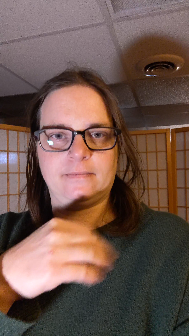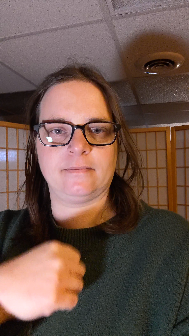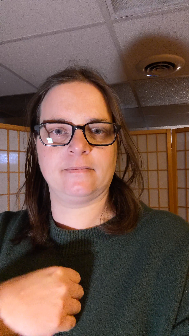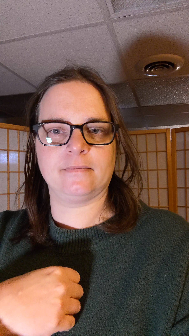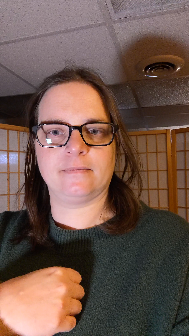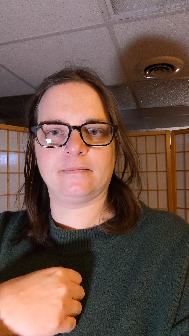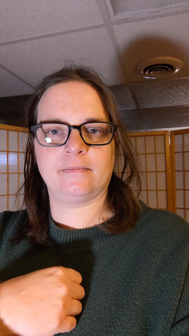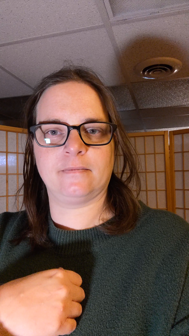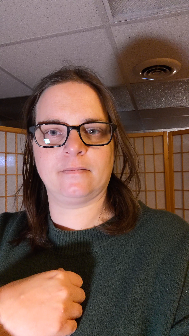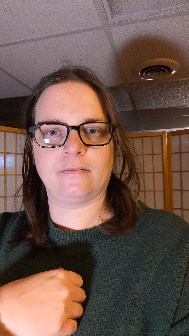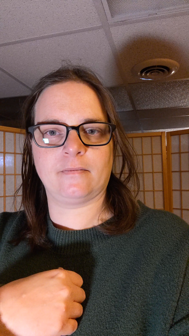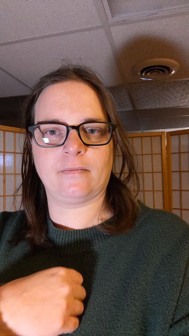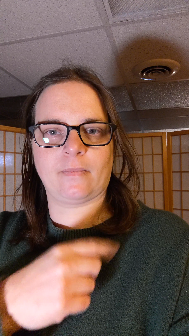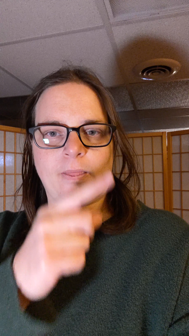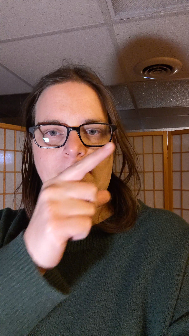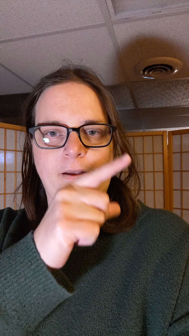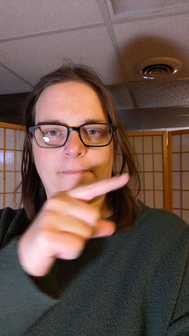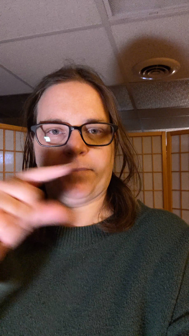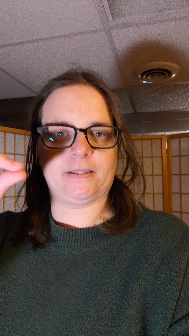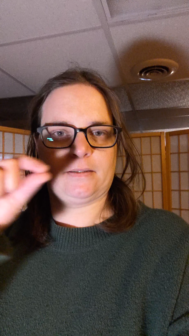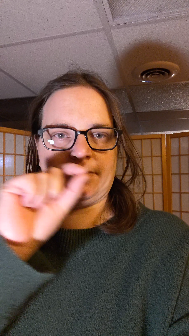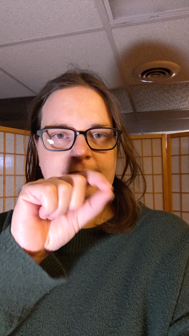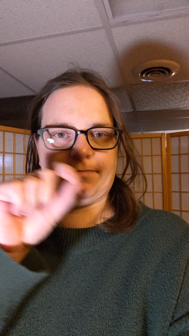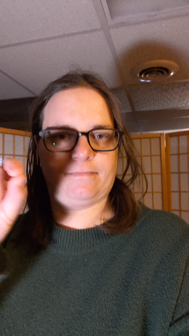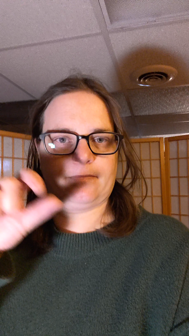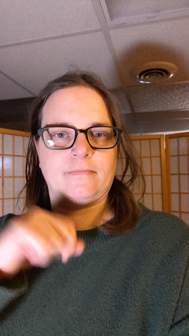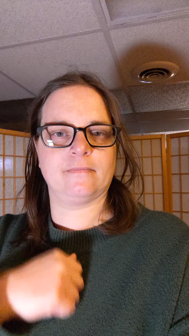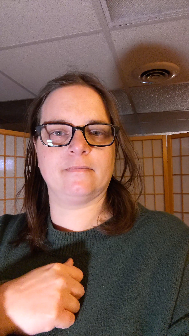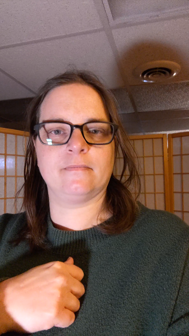peas